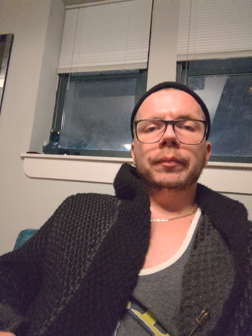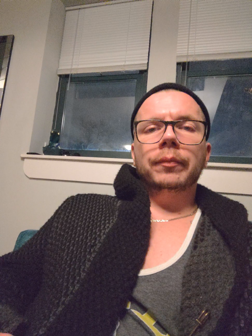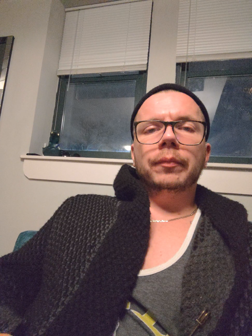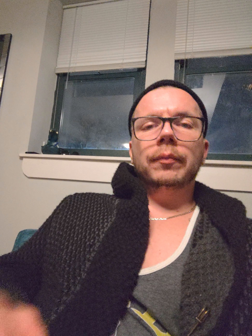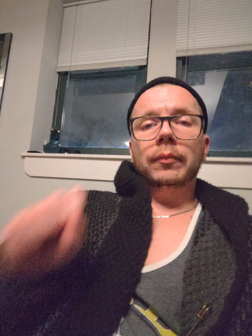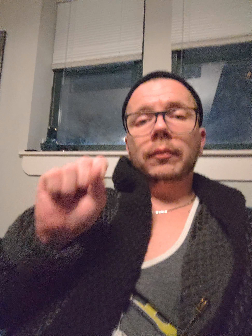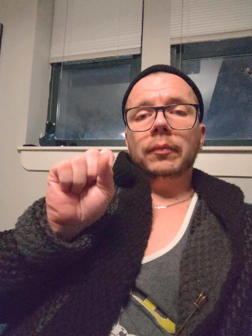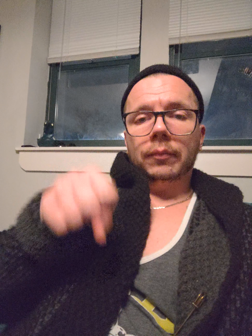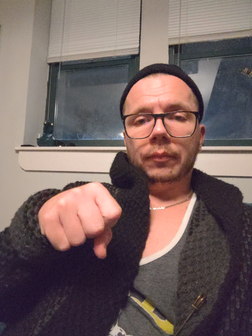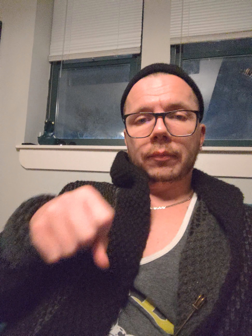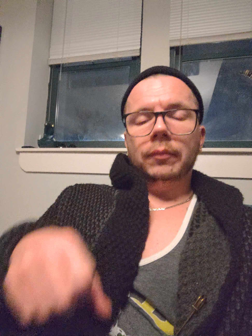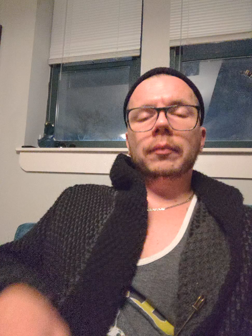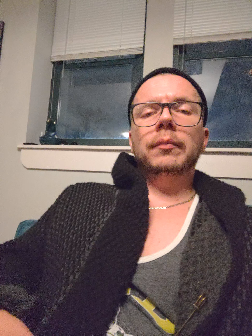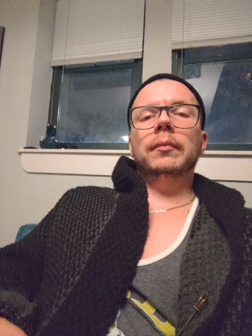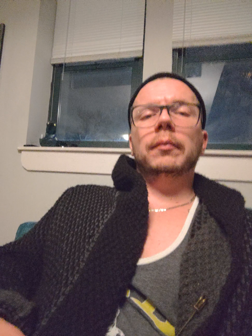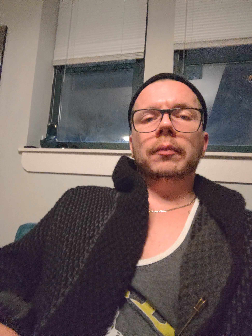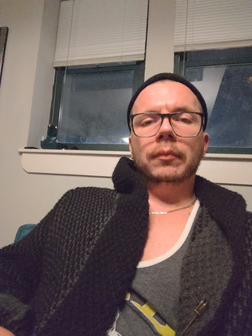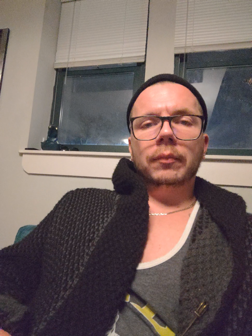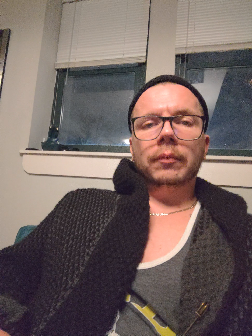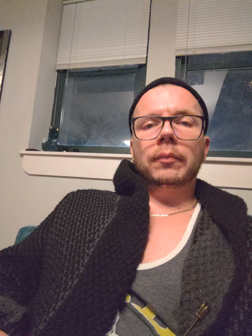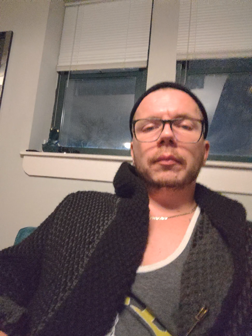can